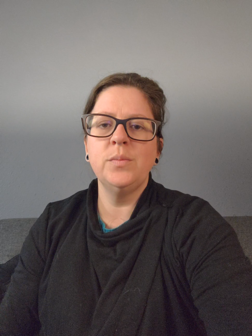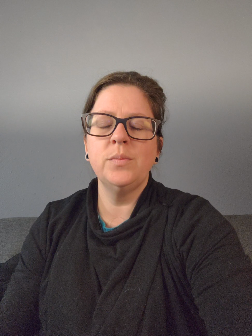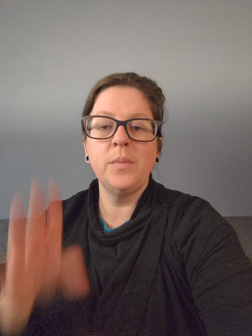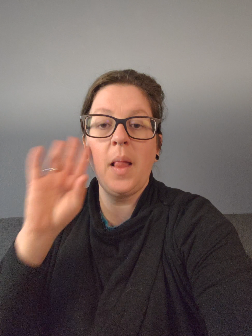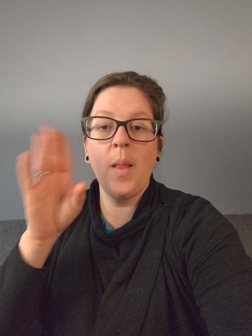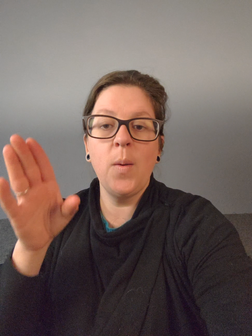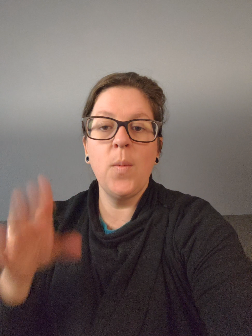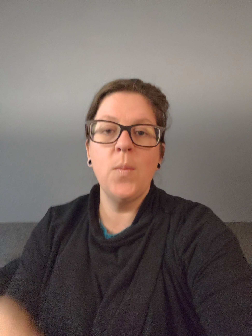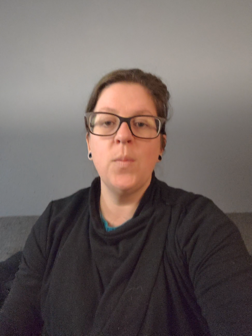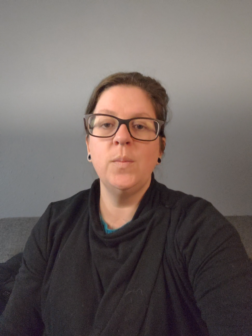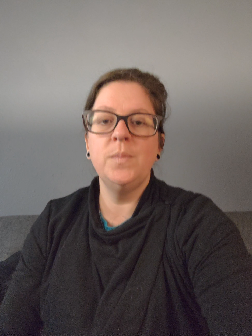hello